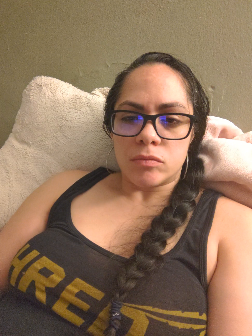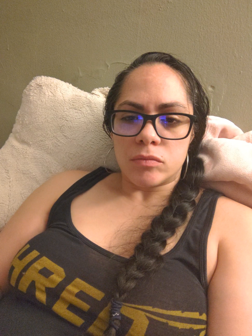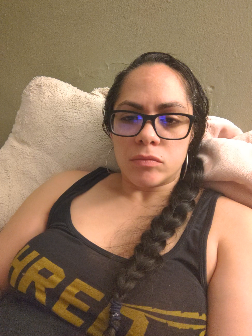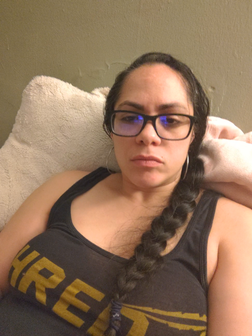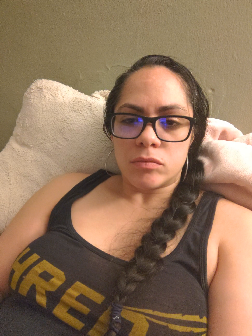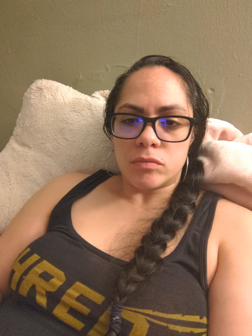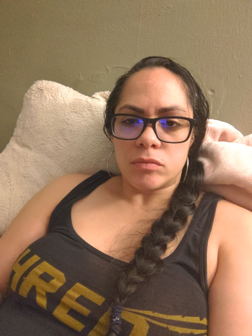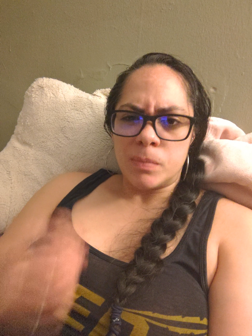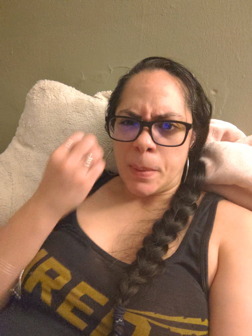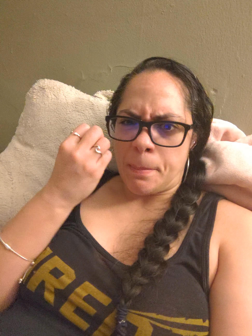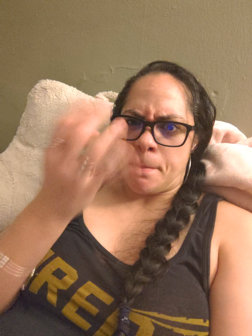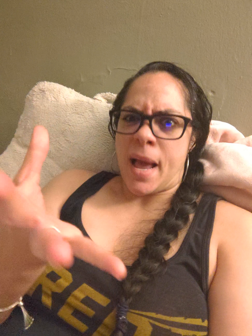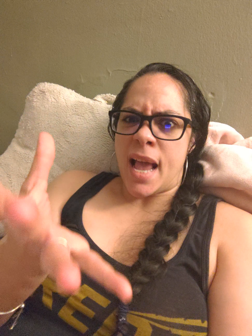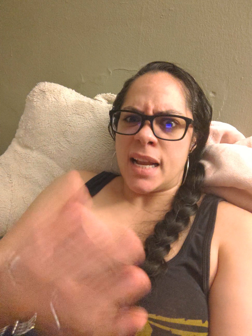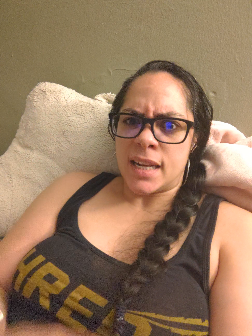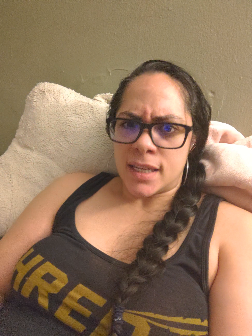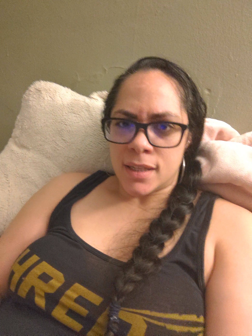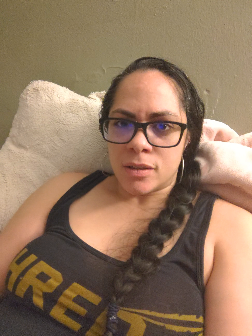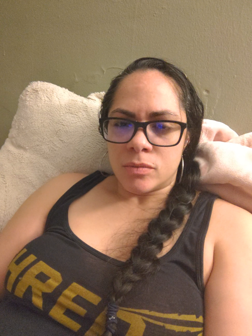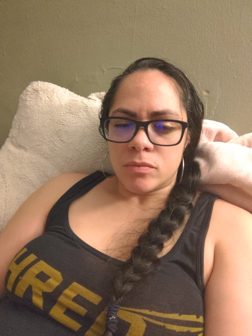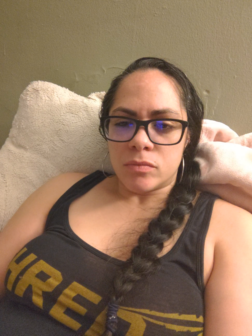many